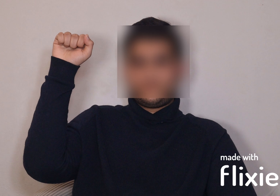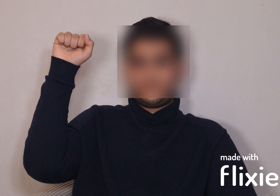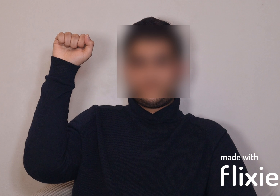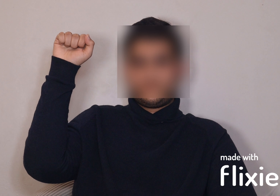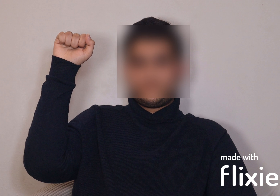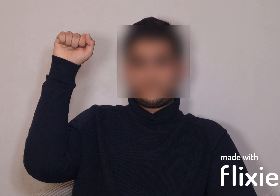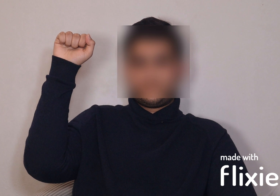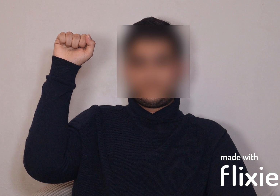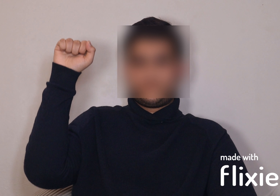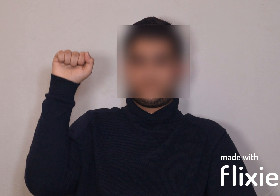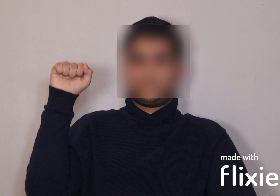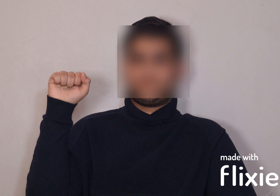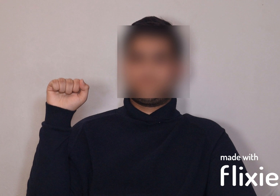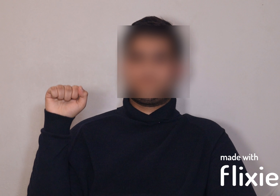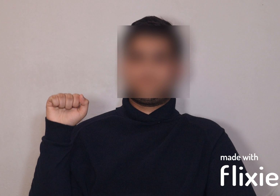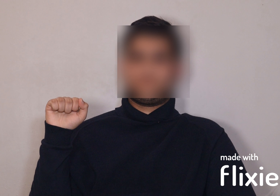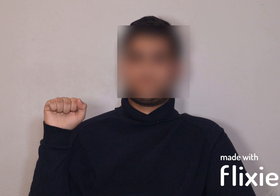آ